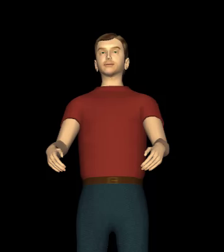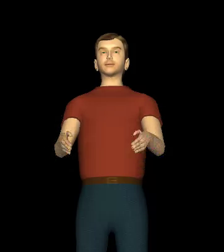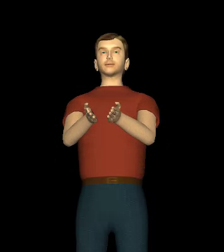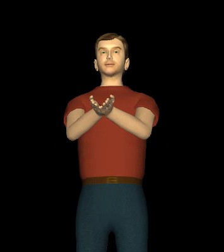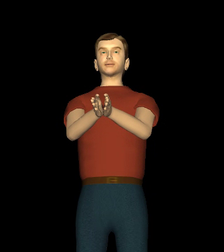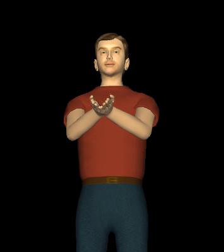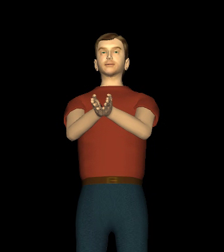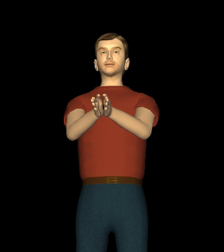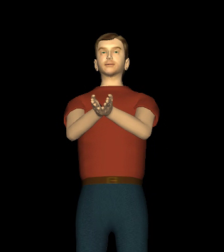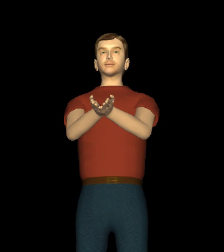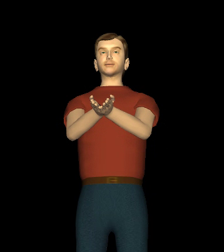كتاب